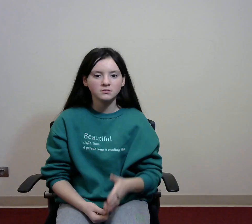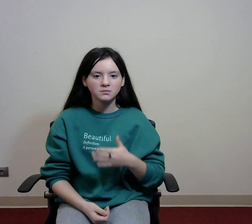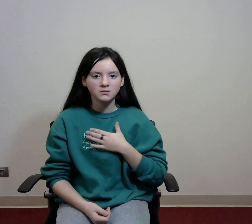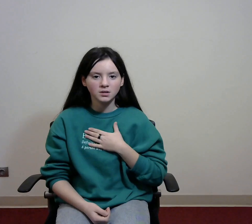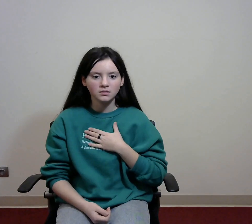mən